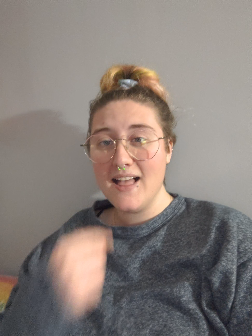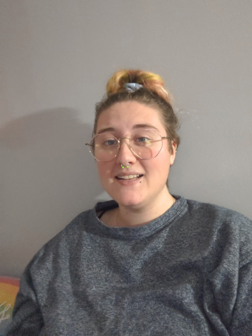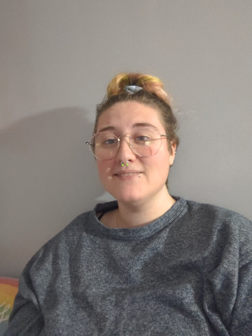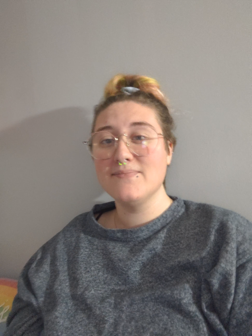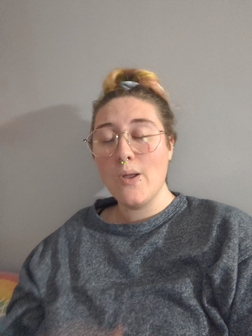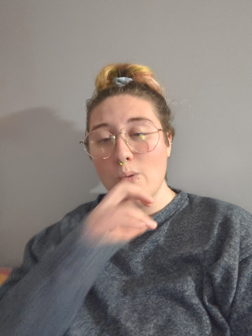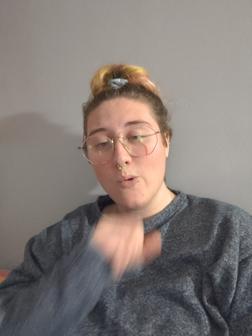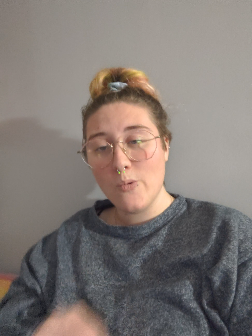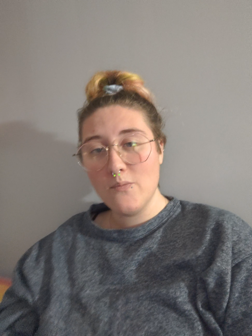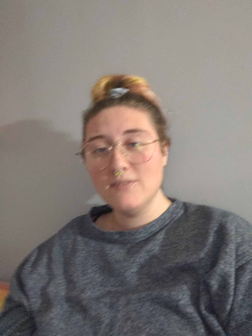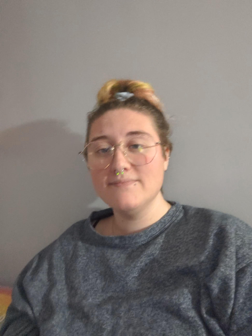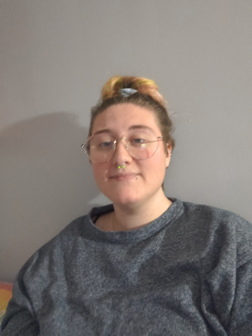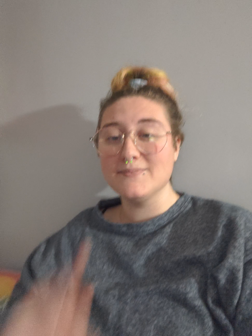old